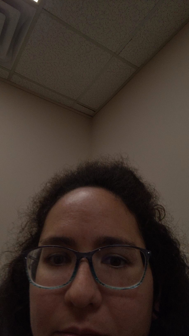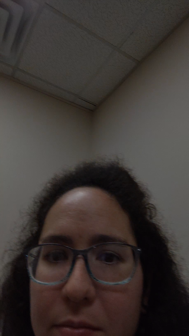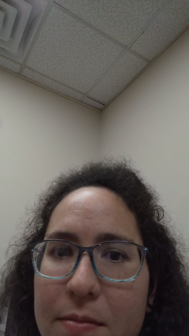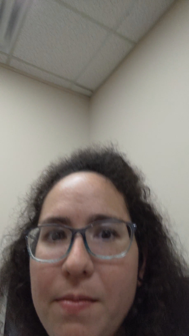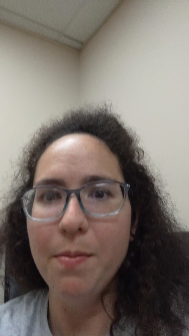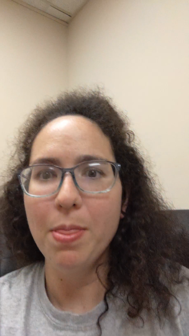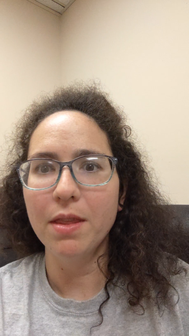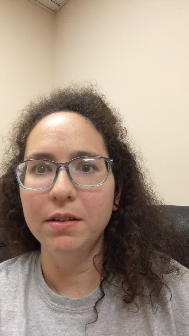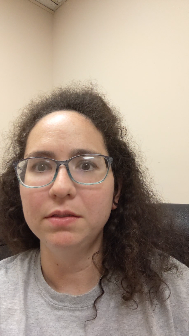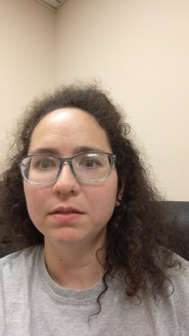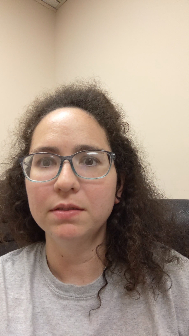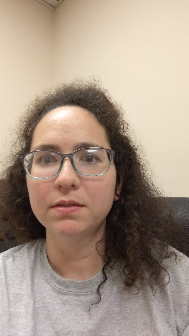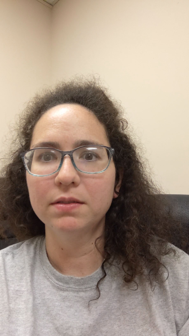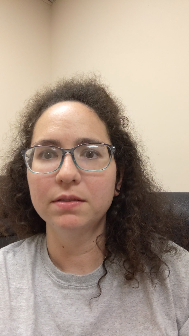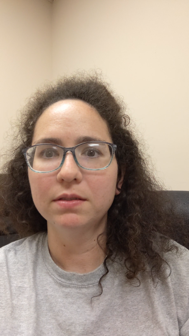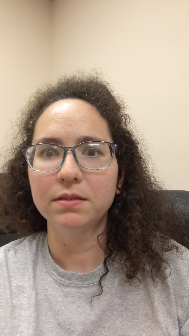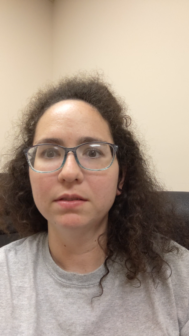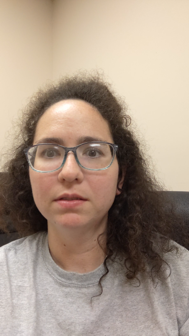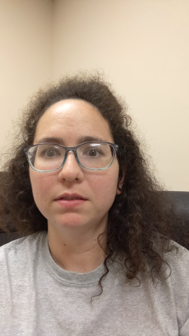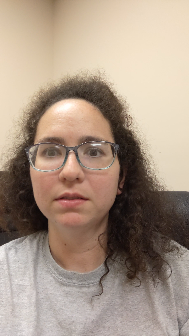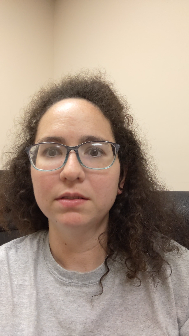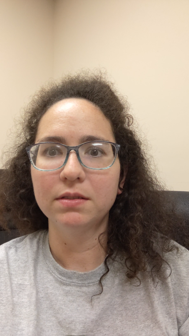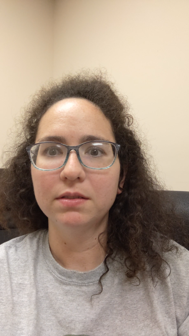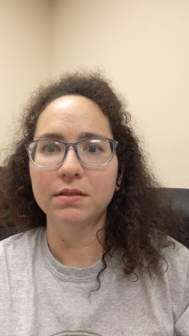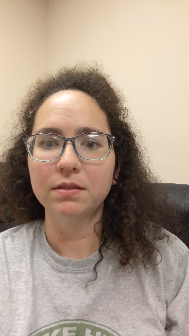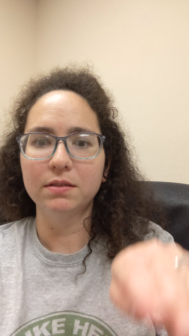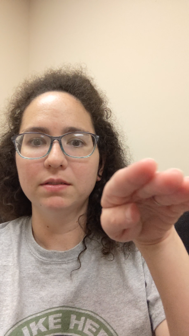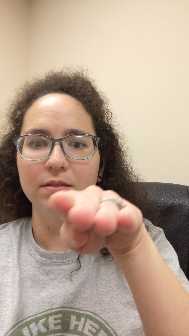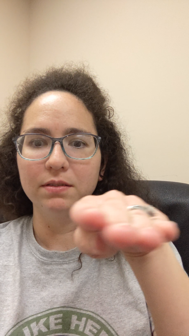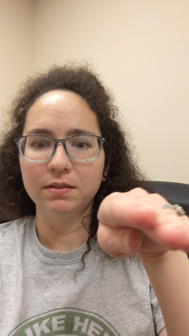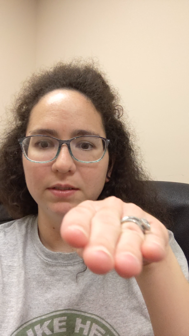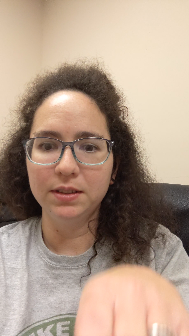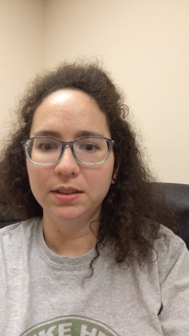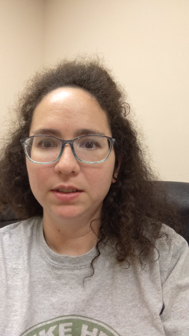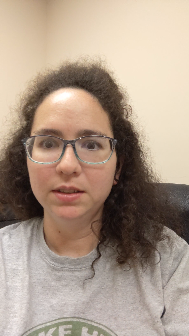boots